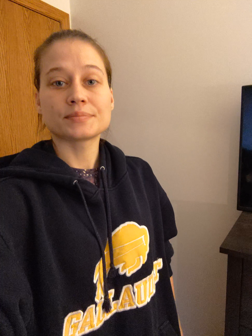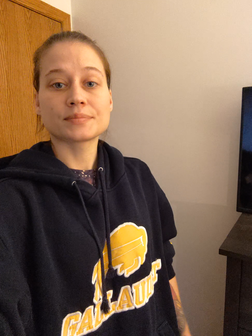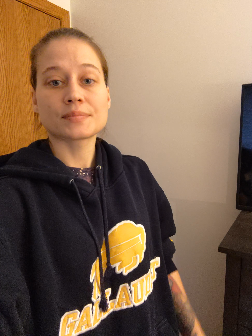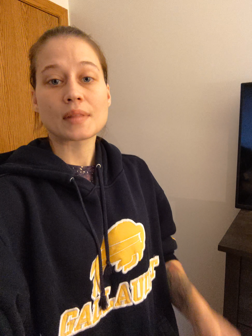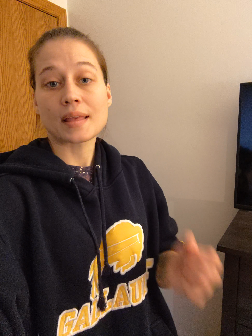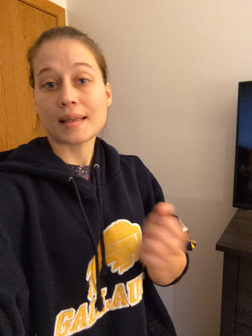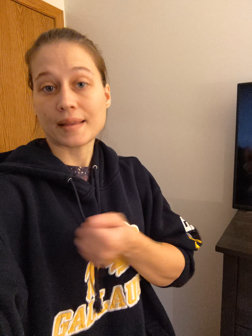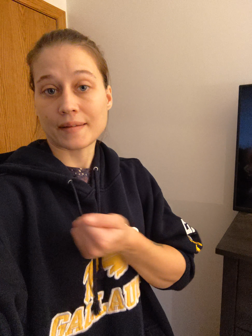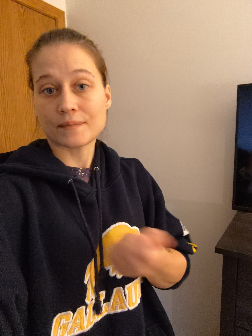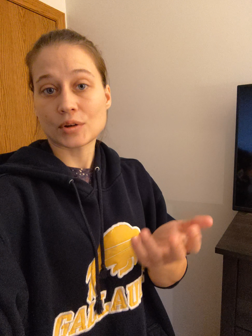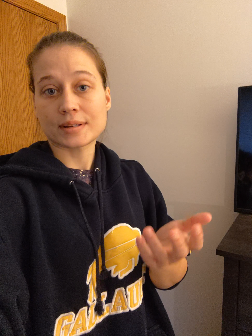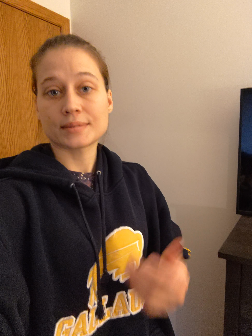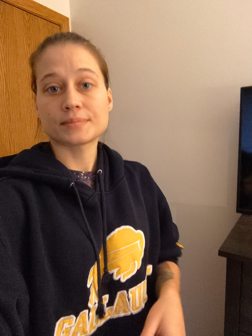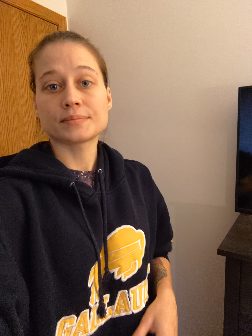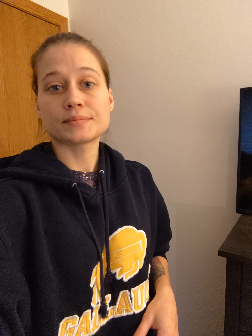every